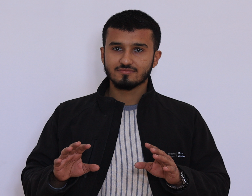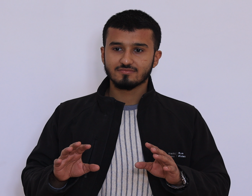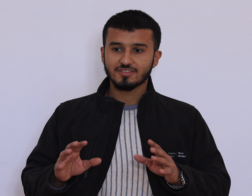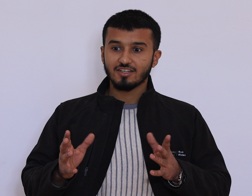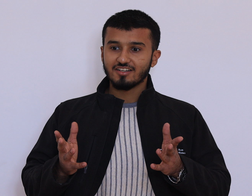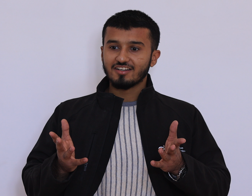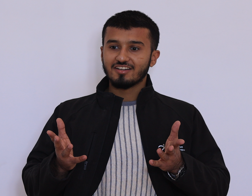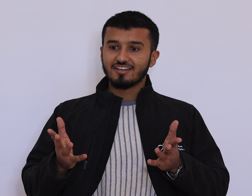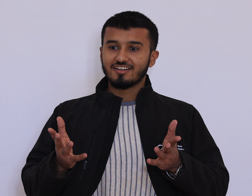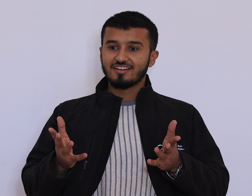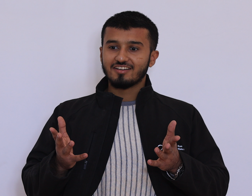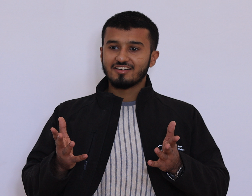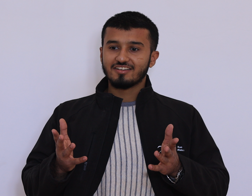surprise